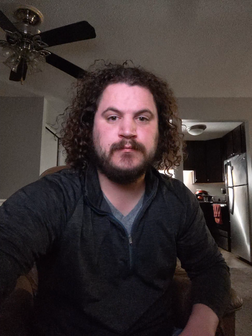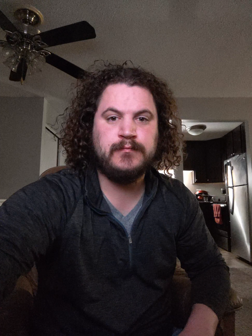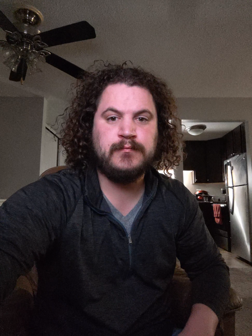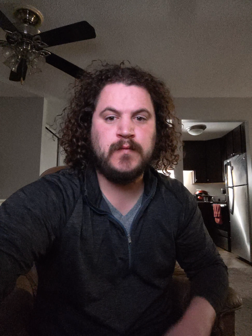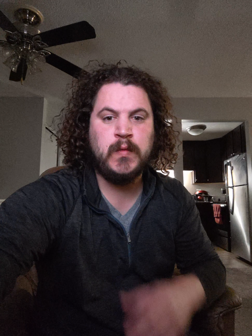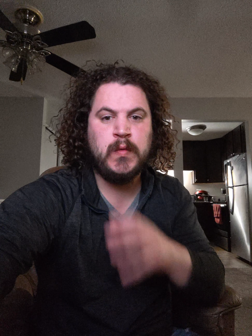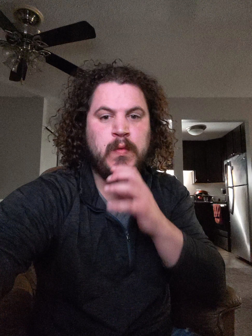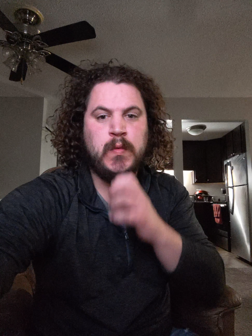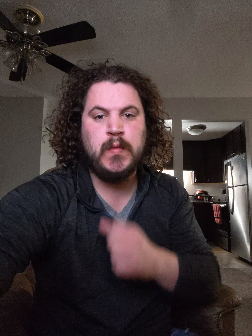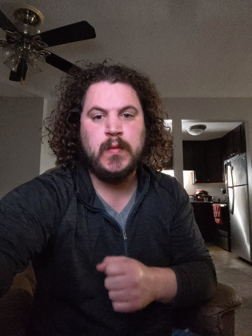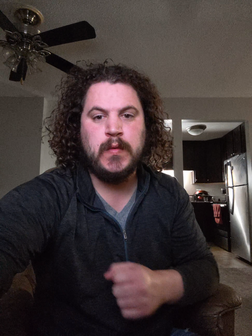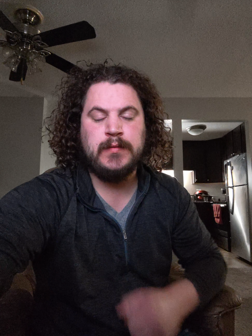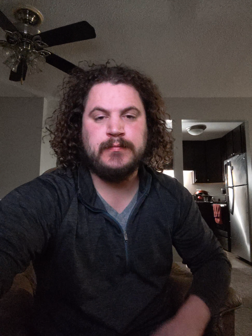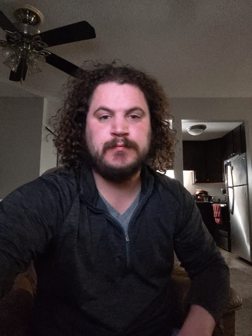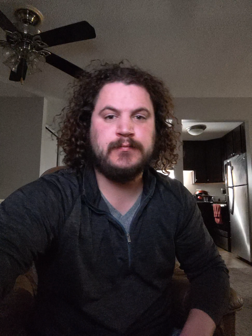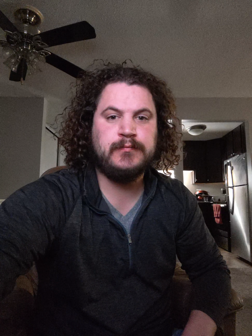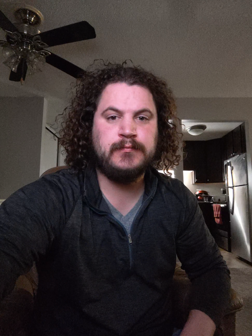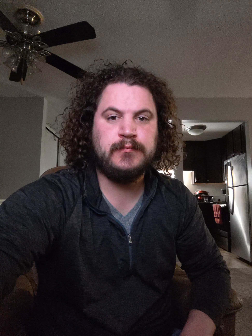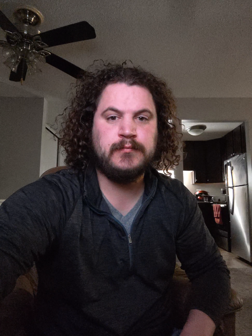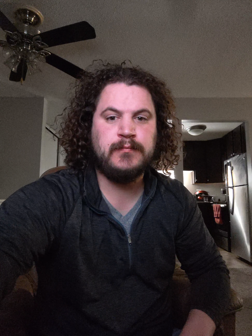old